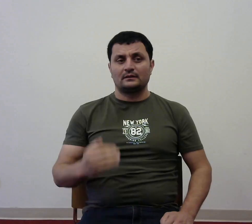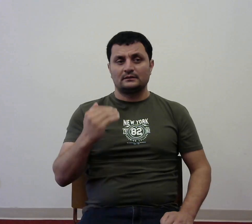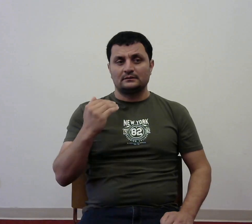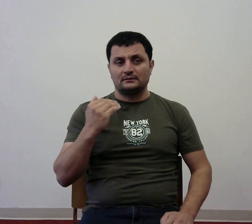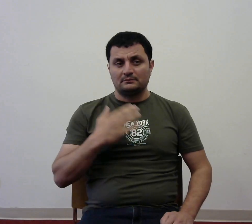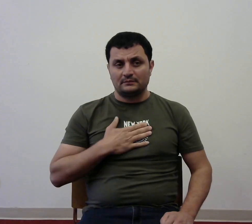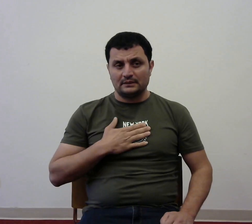mən